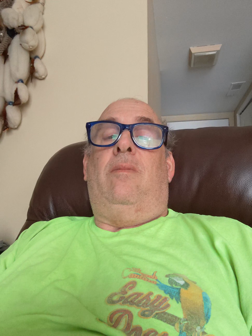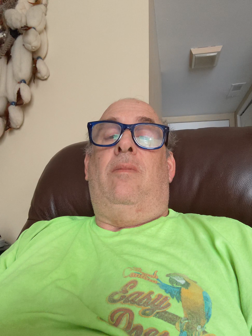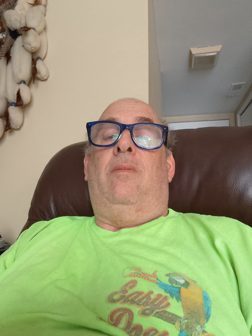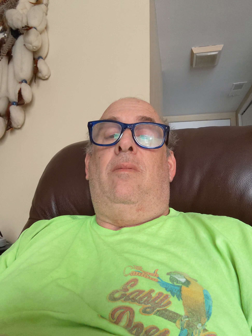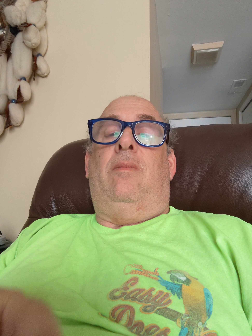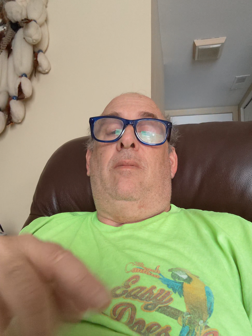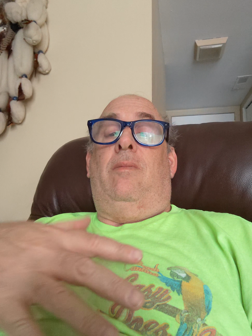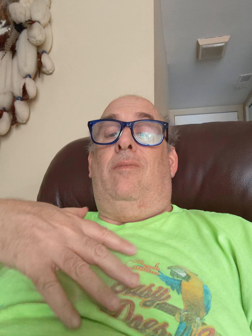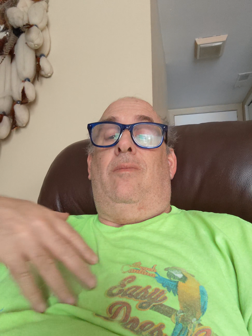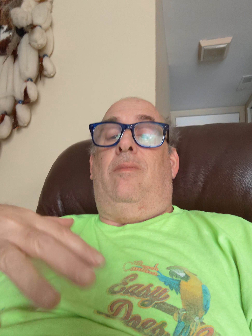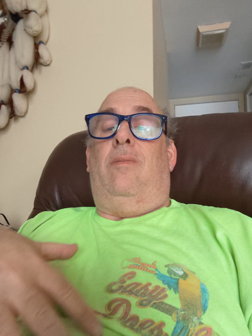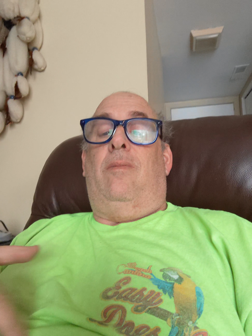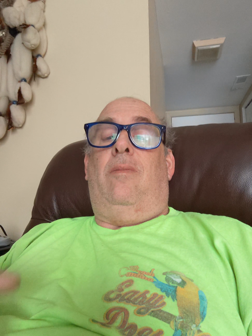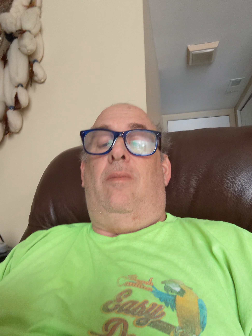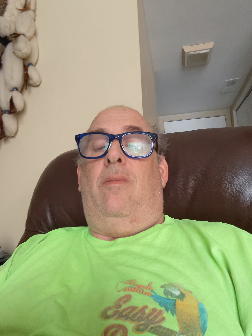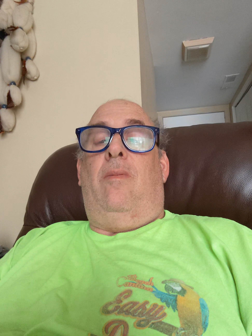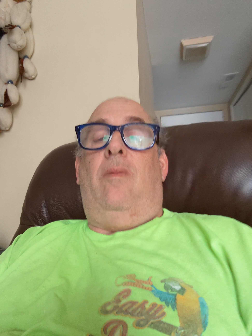zebra